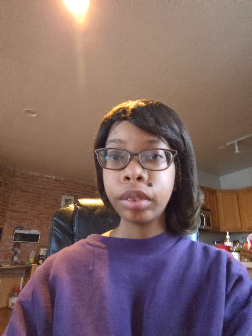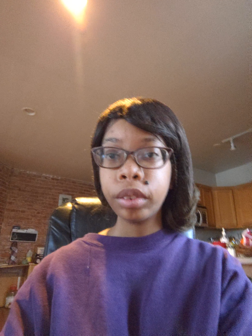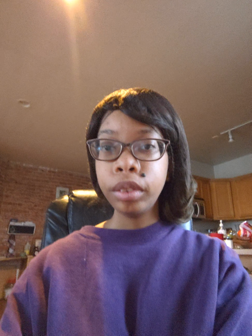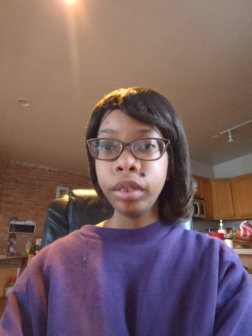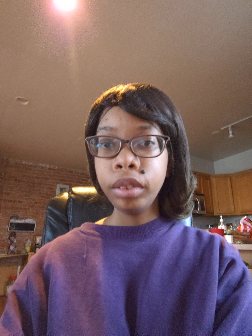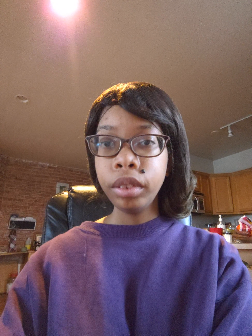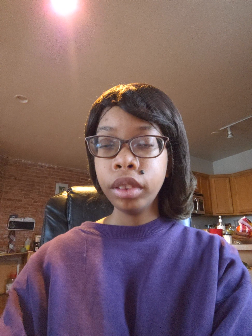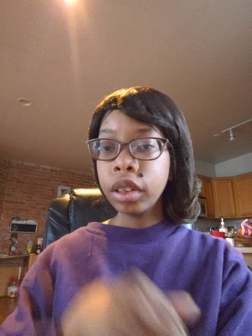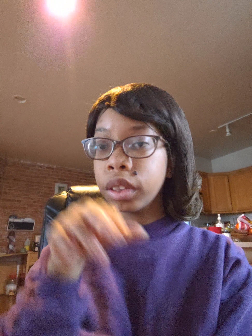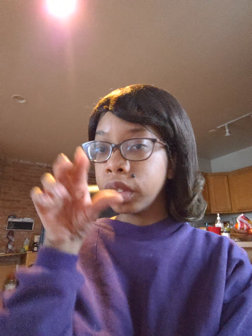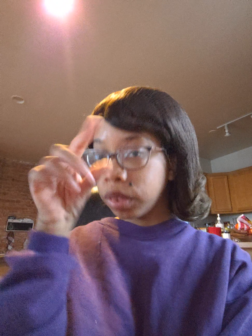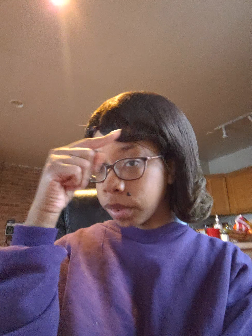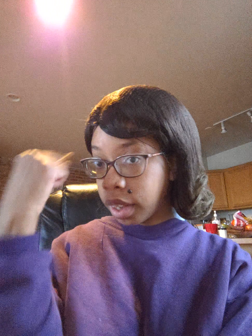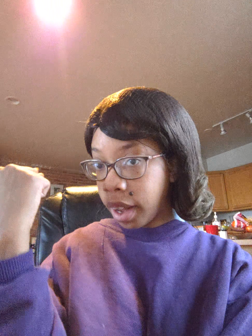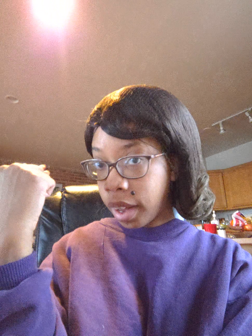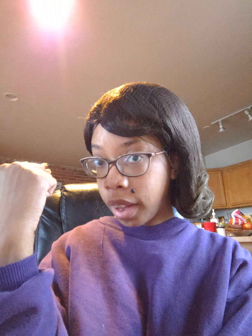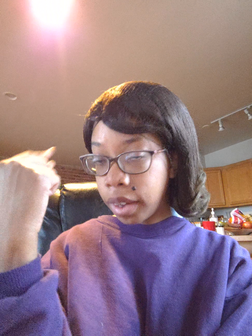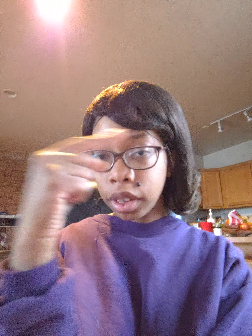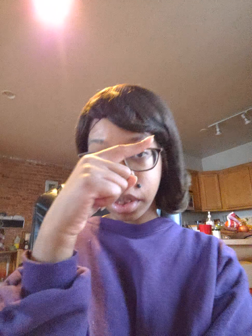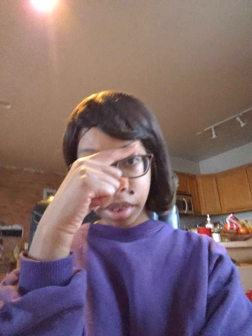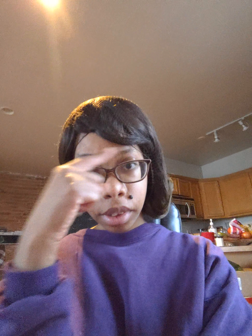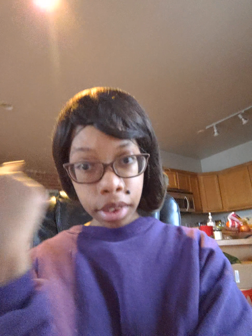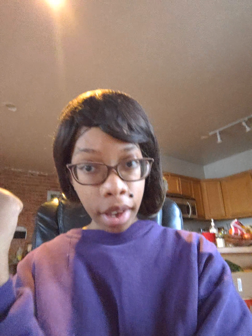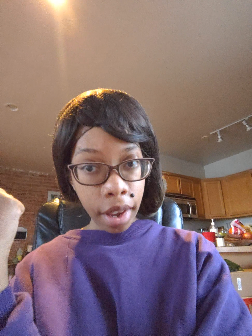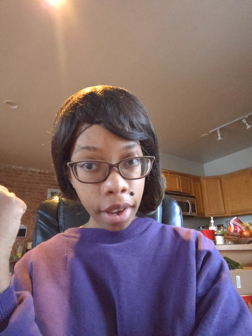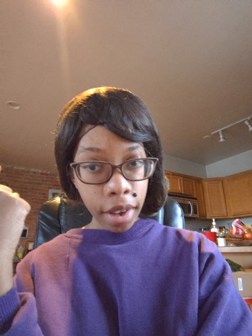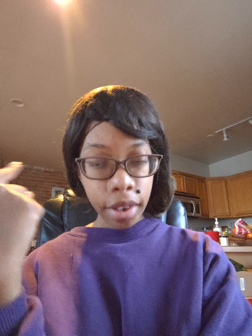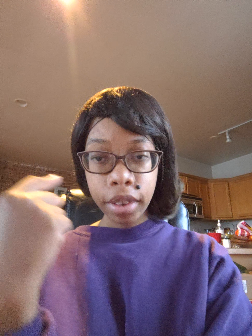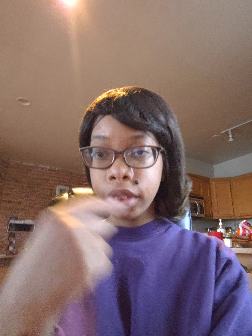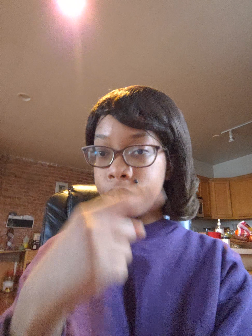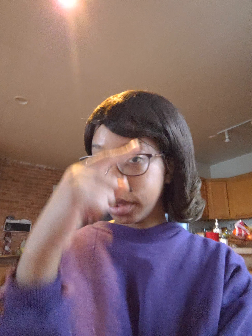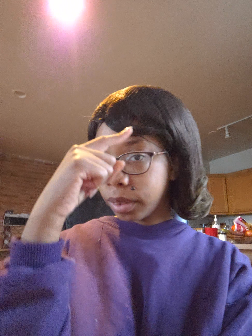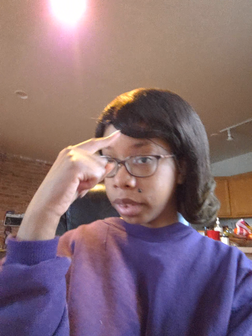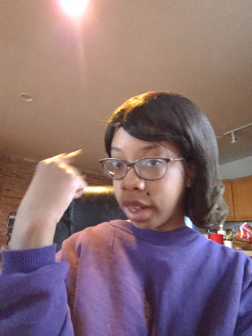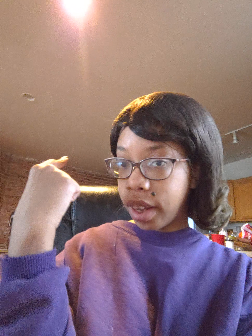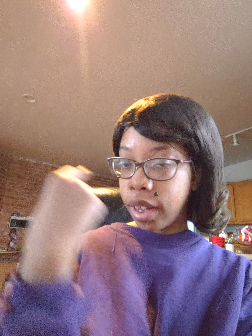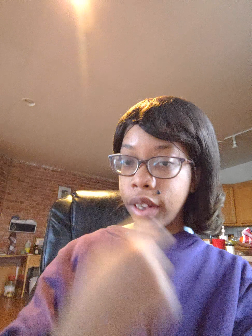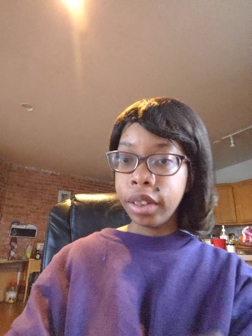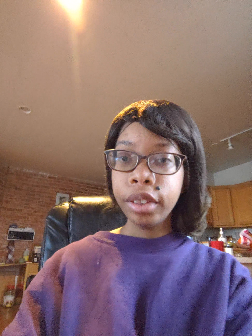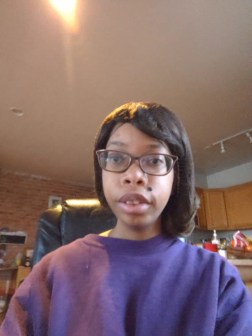black